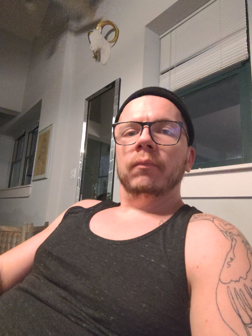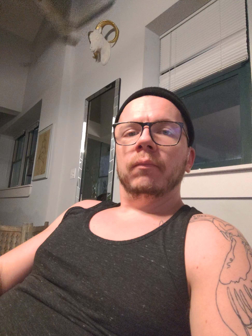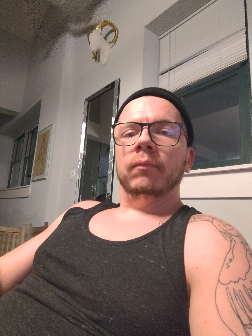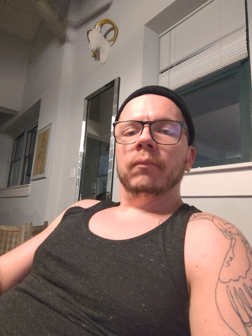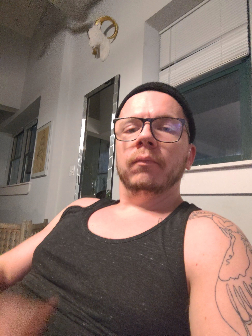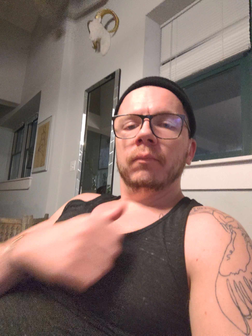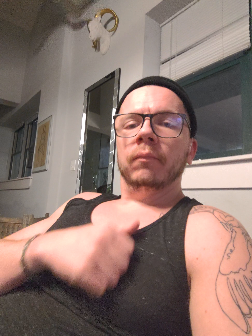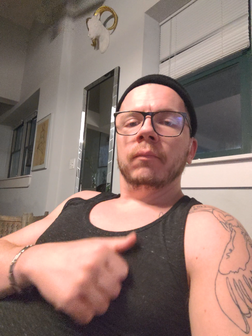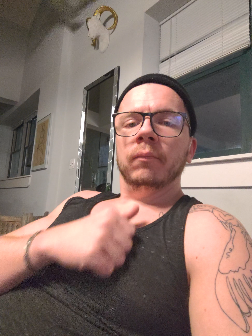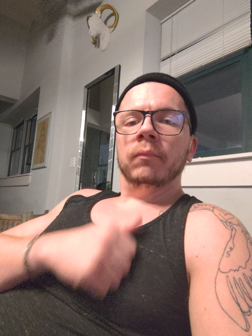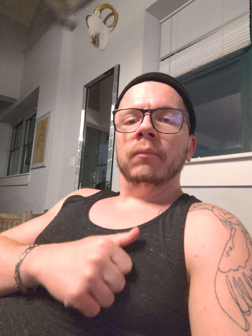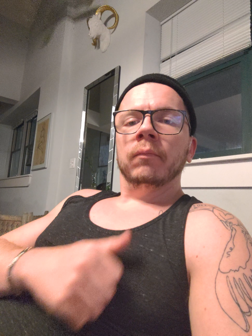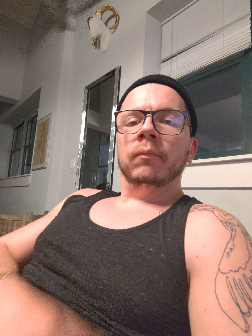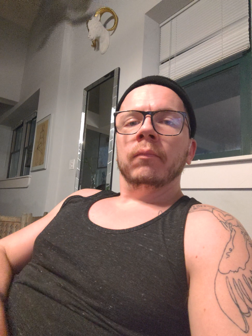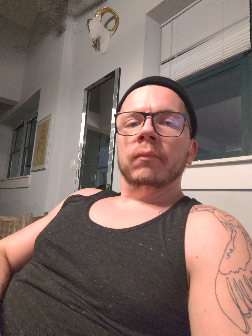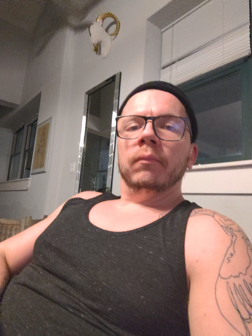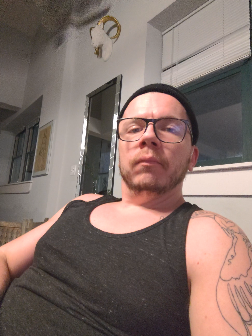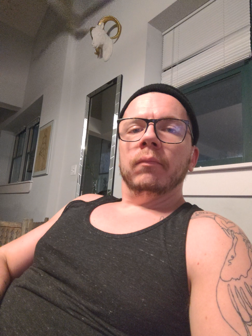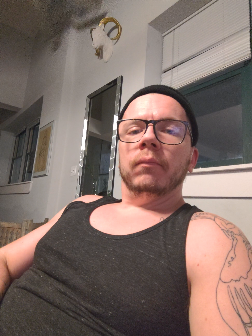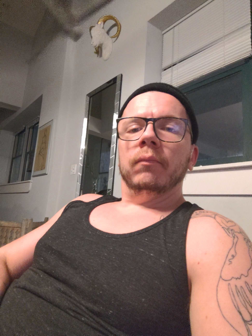bath